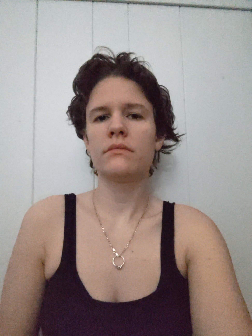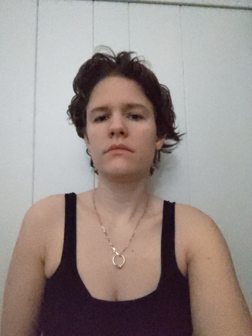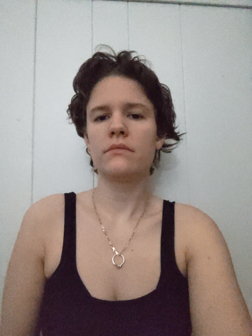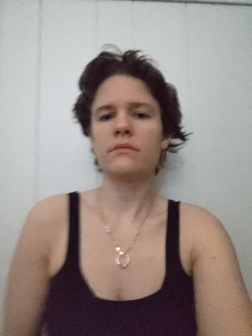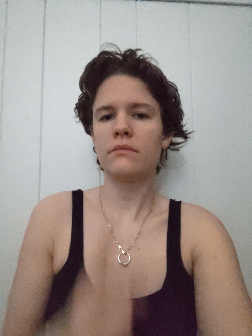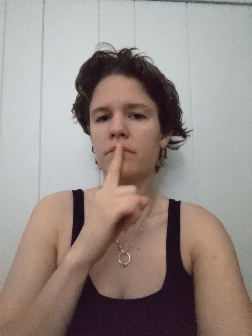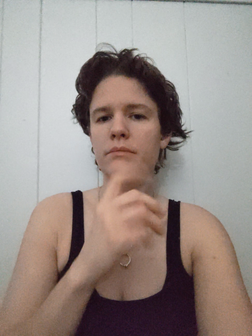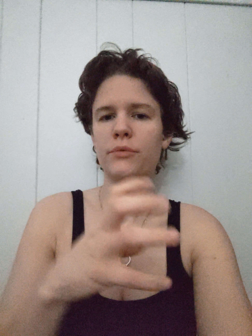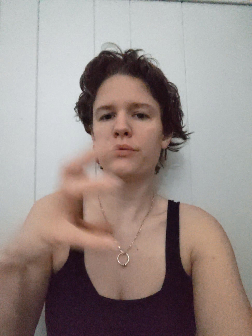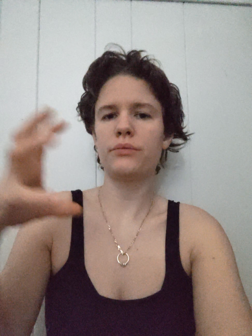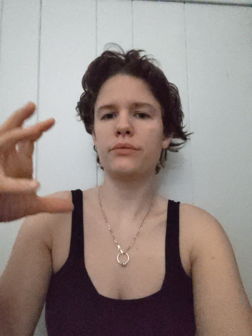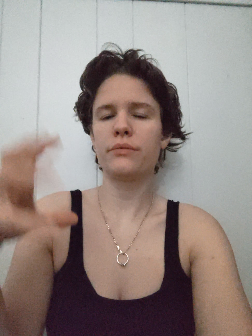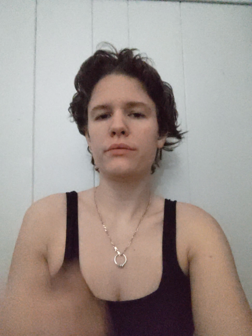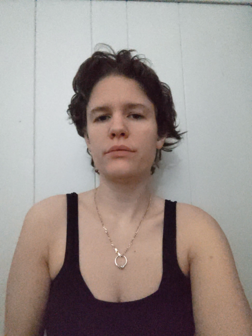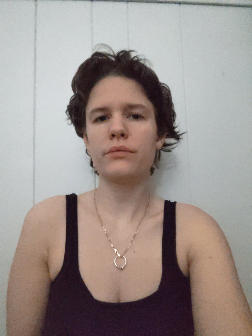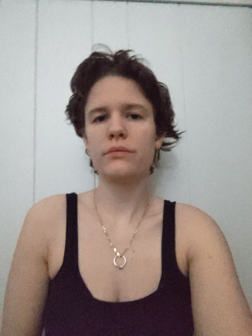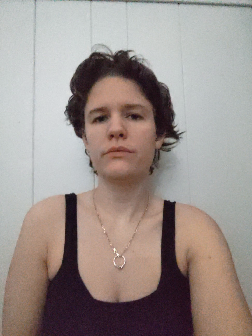balloon